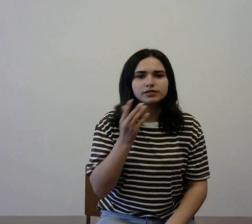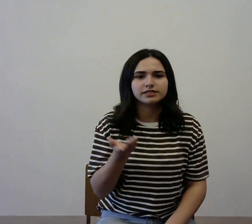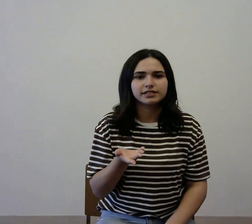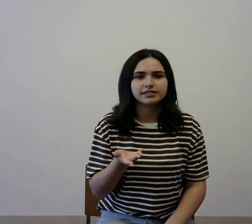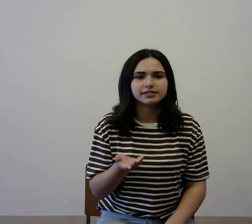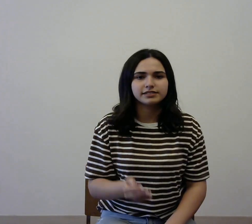nədir